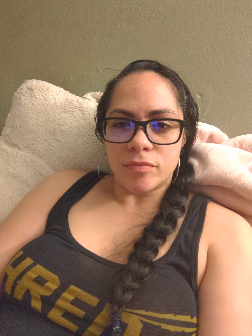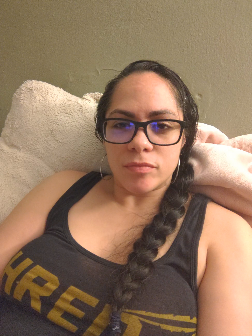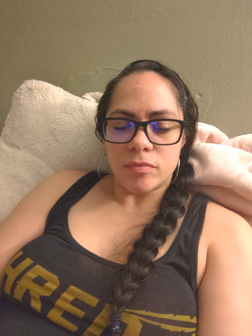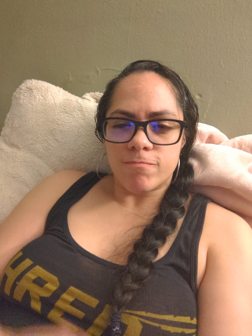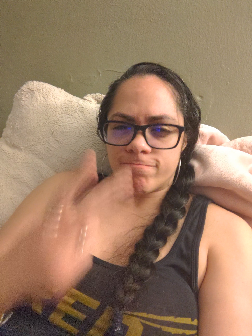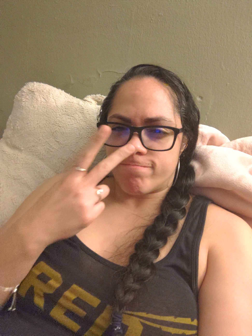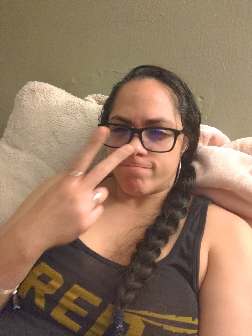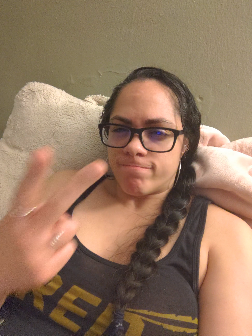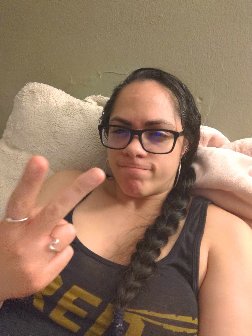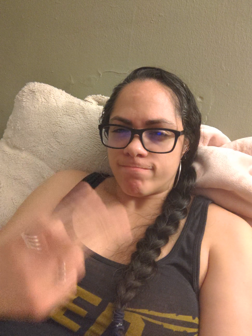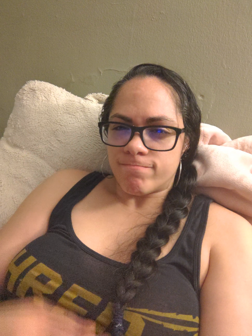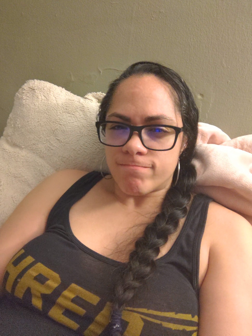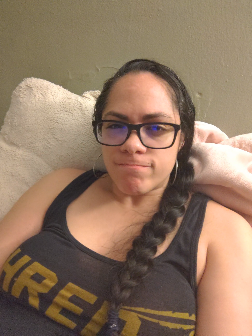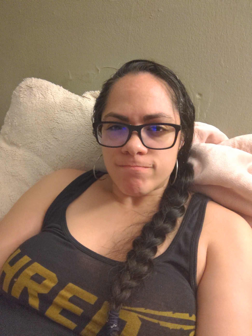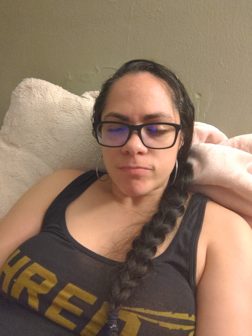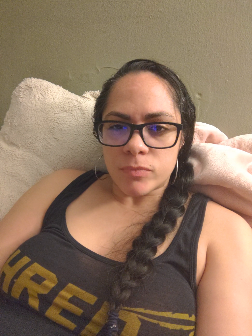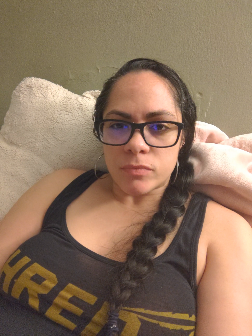see